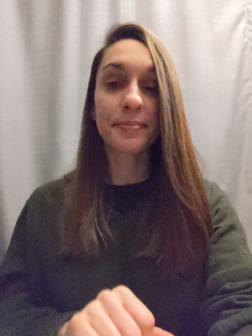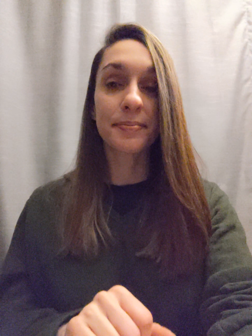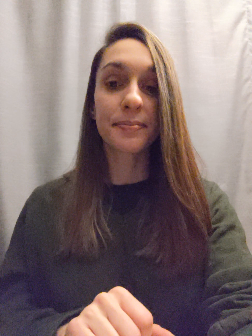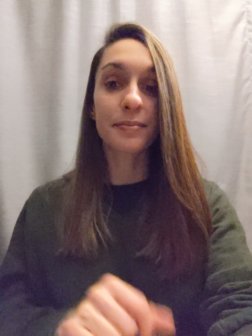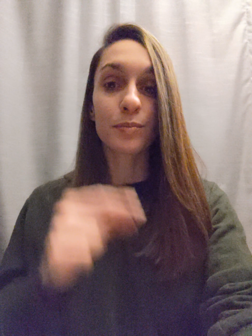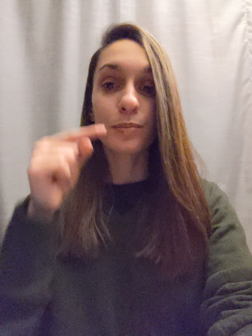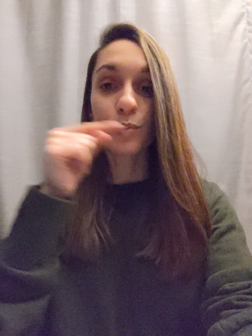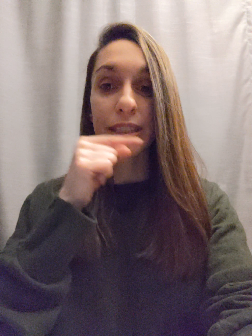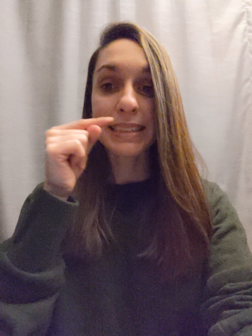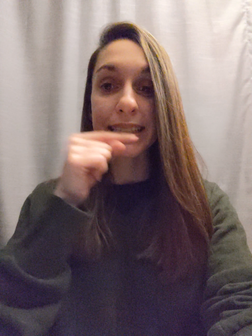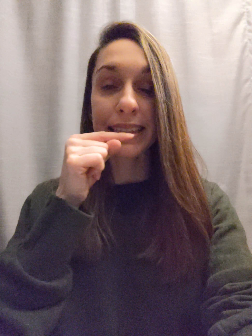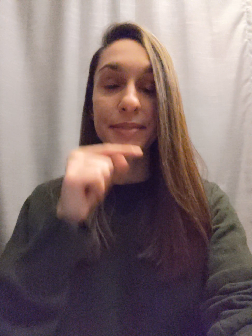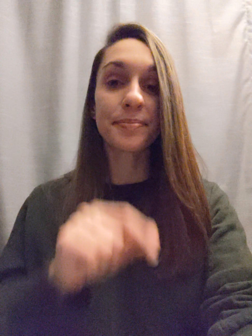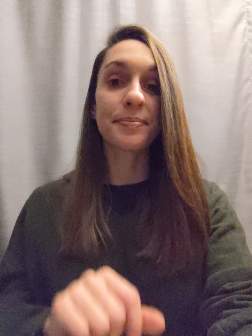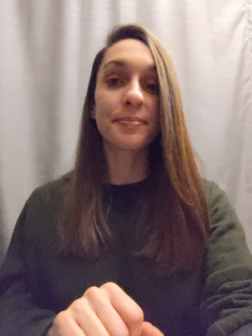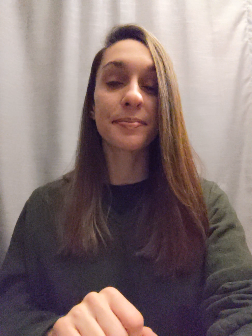toothbrush